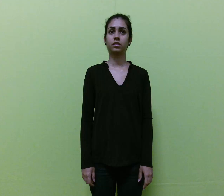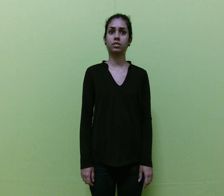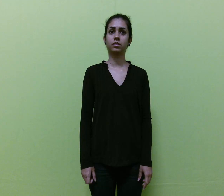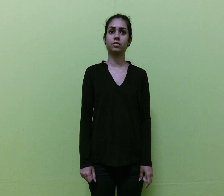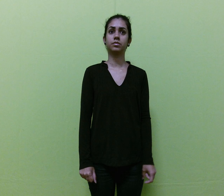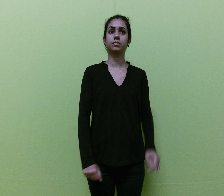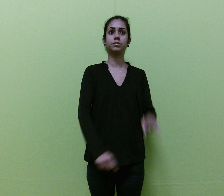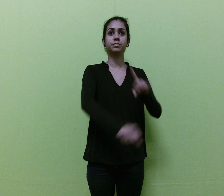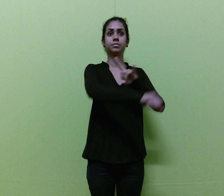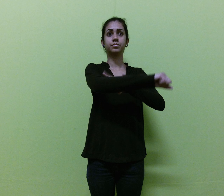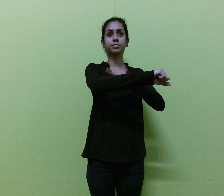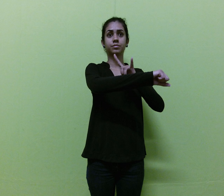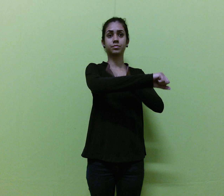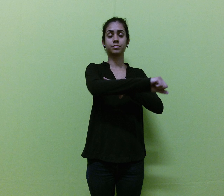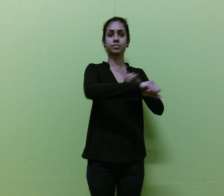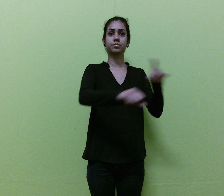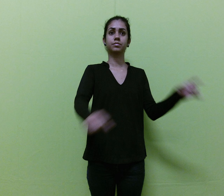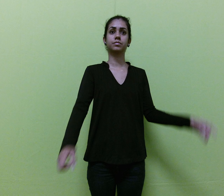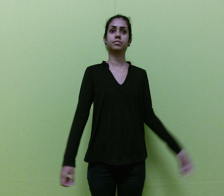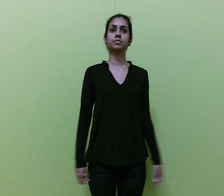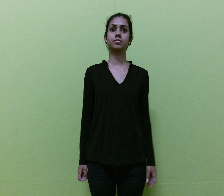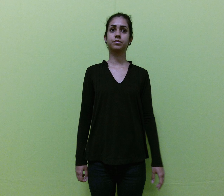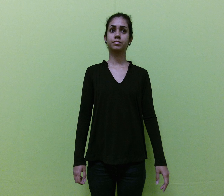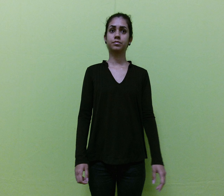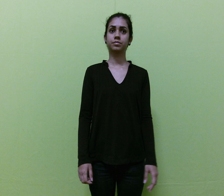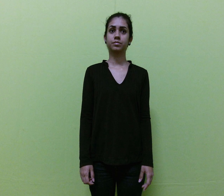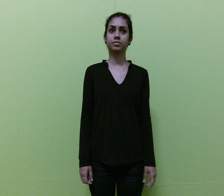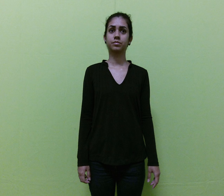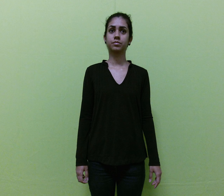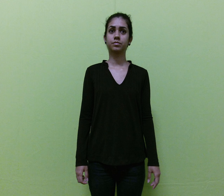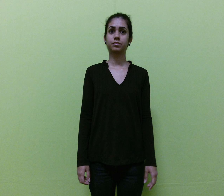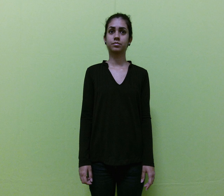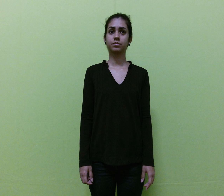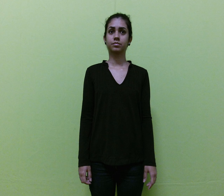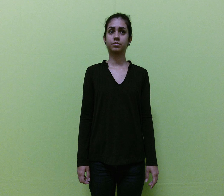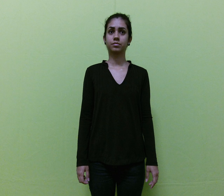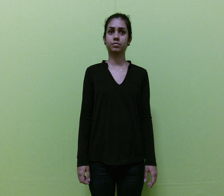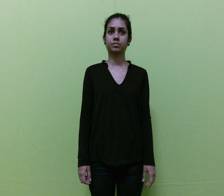banheiro